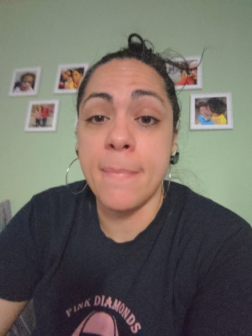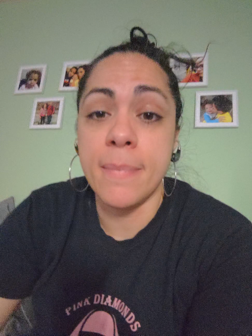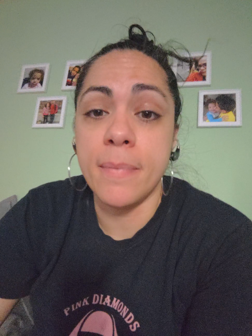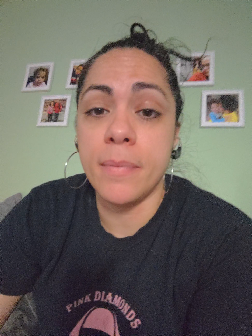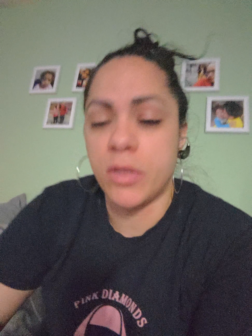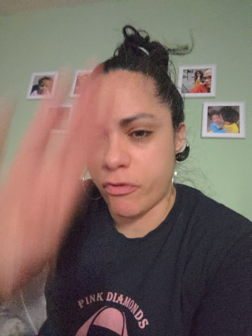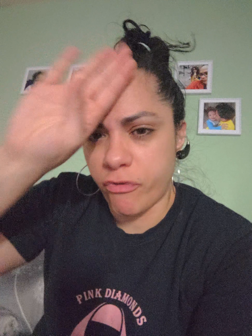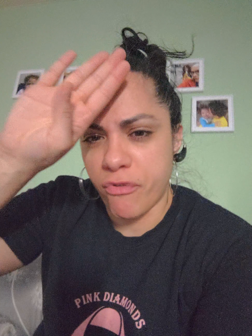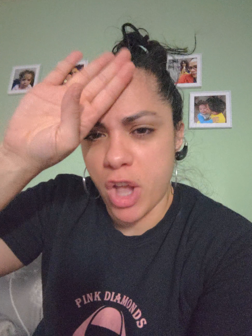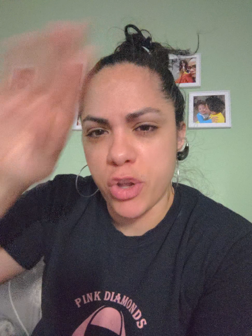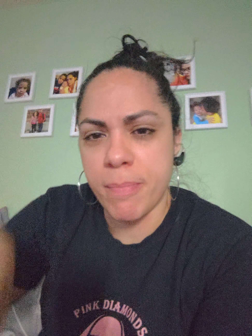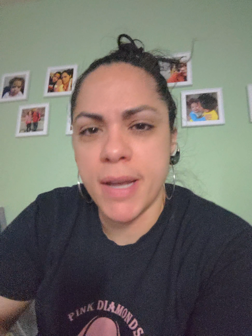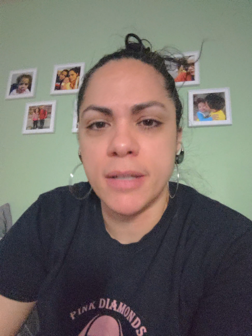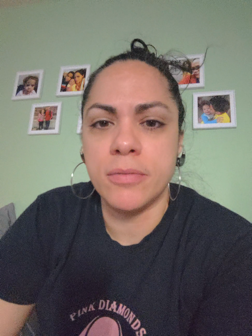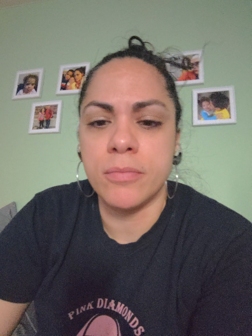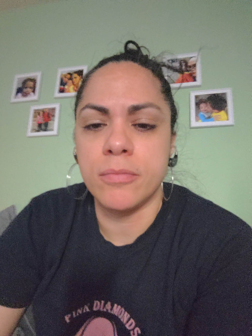fireman